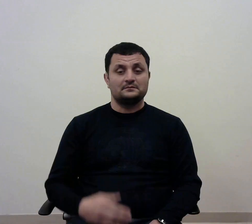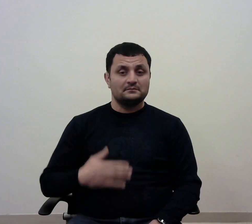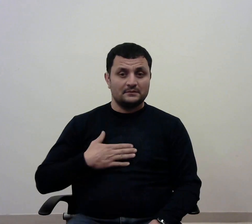mən